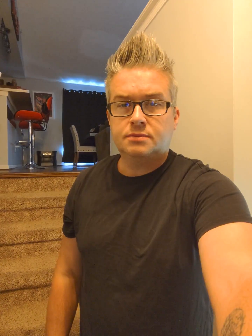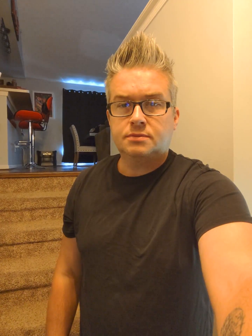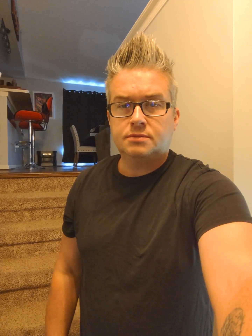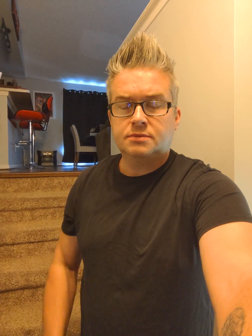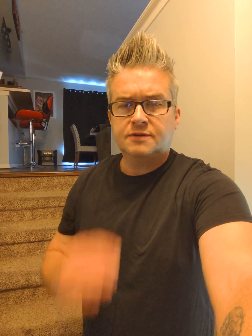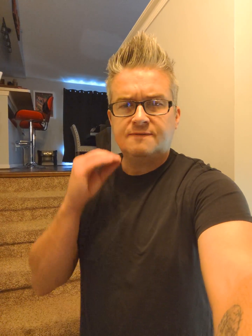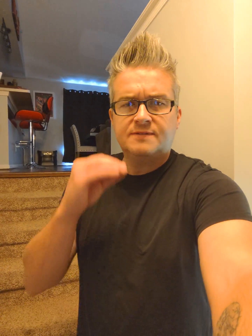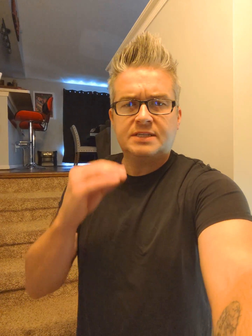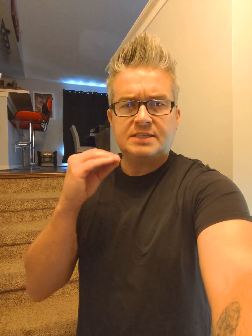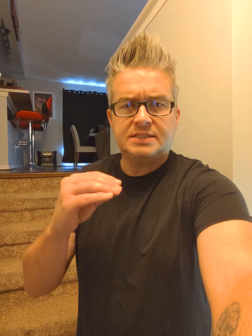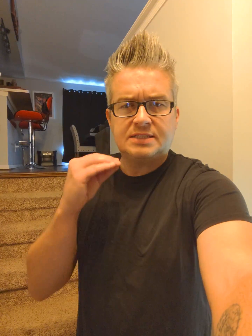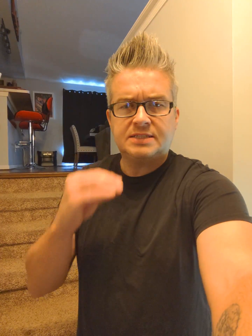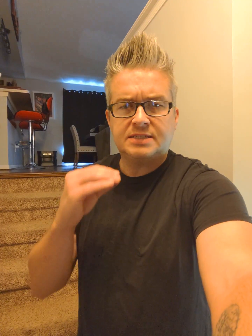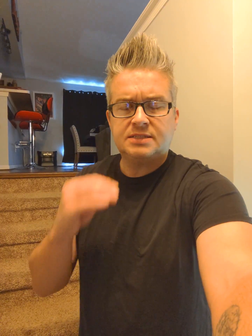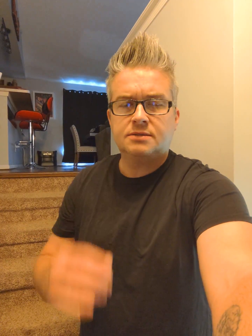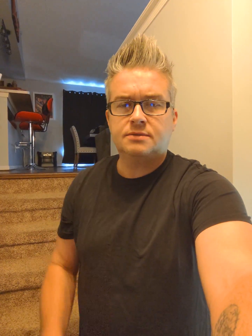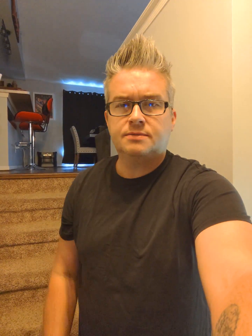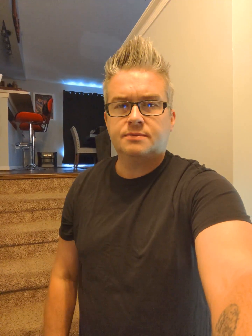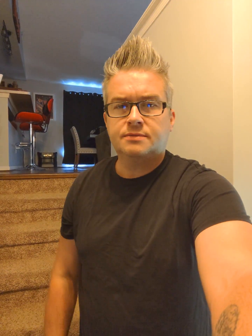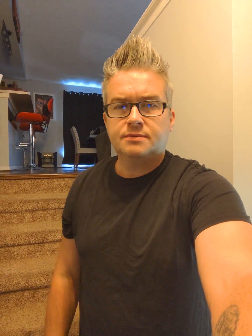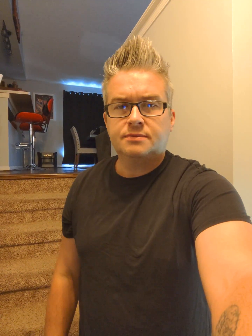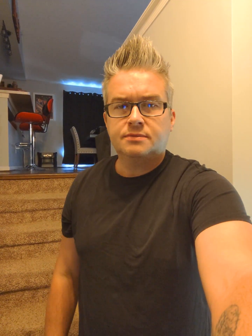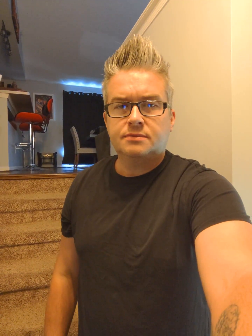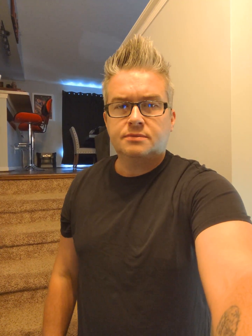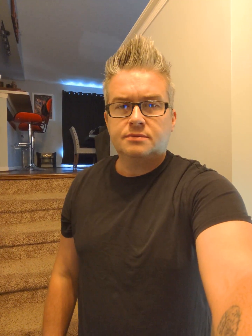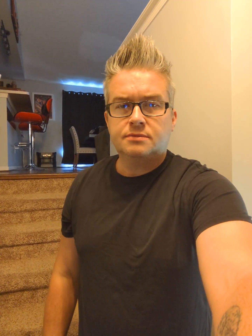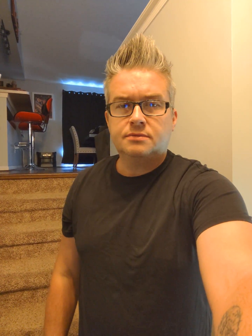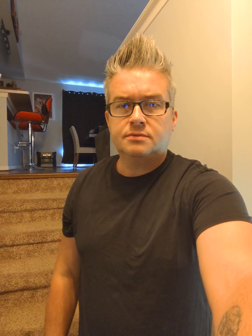fix